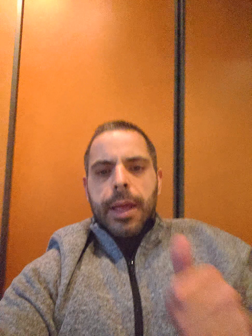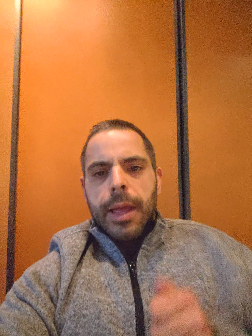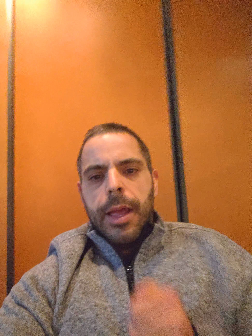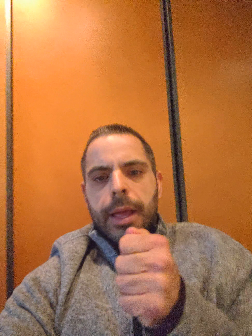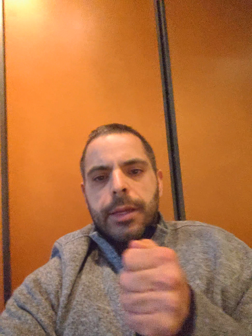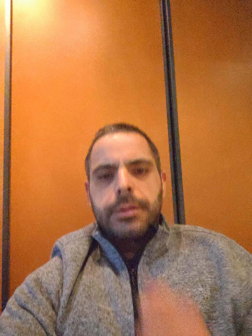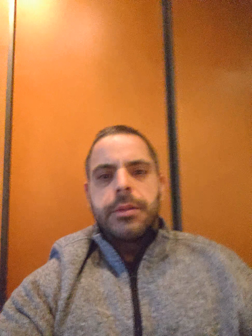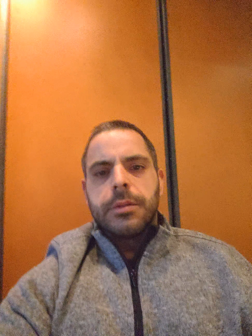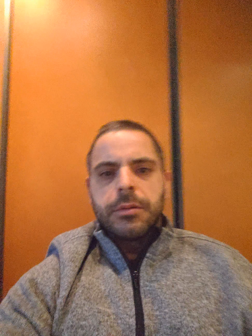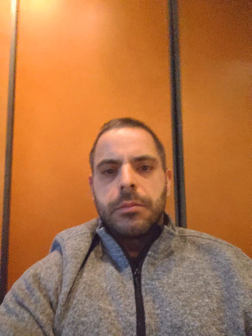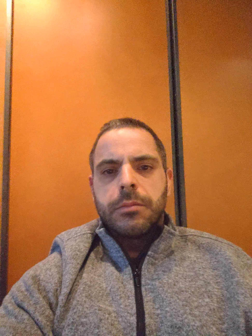hide